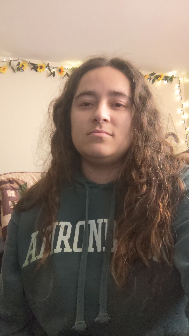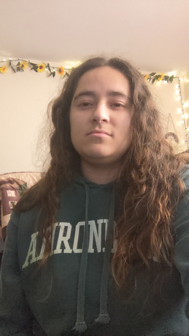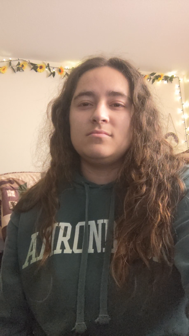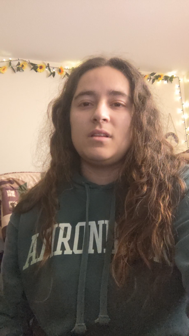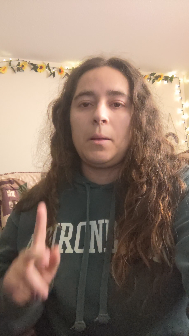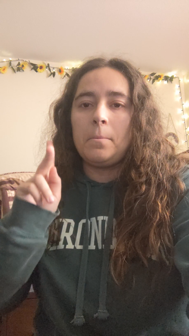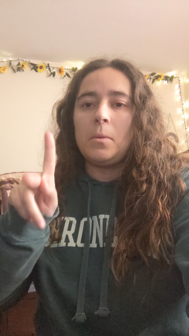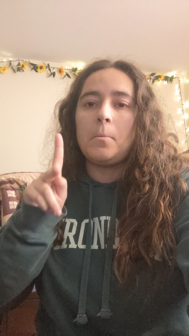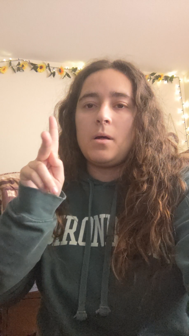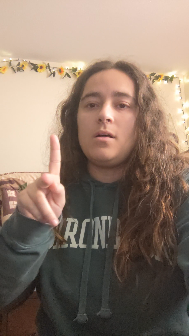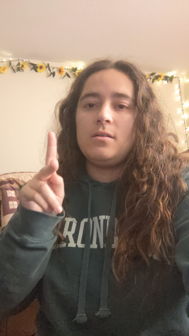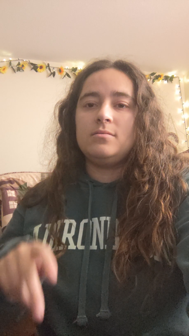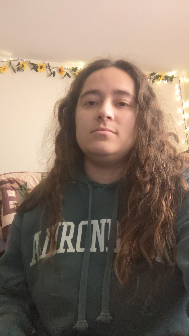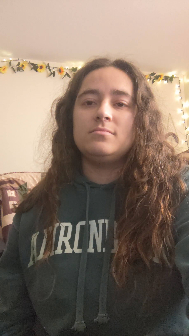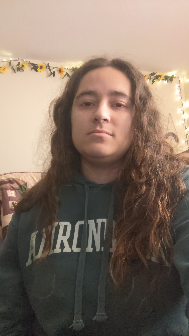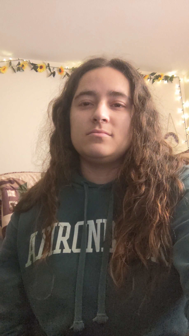people